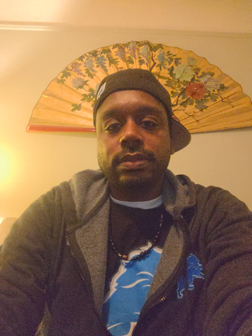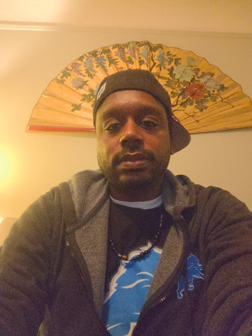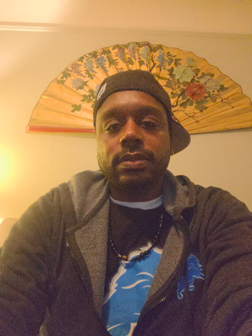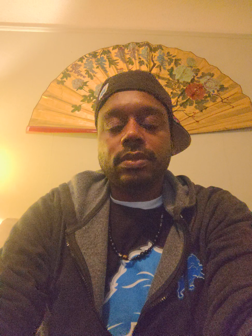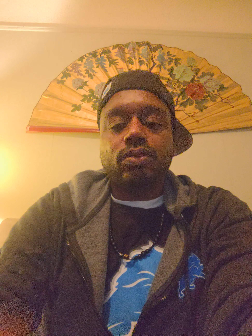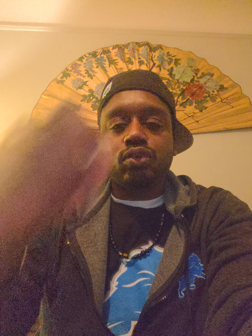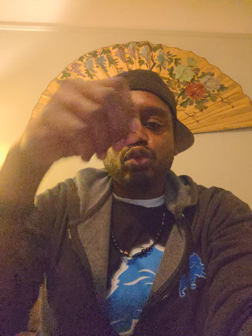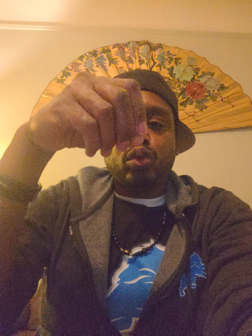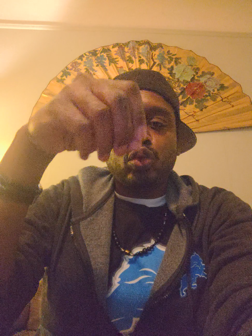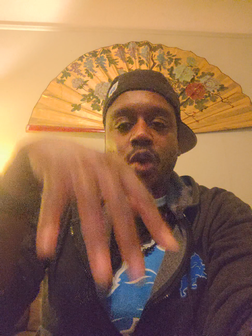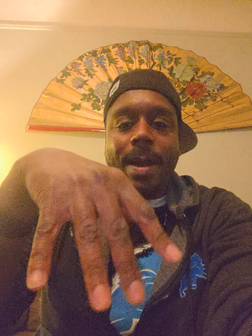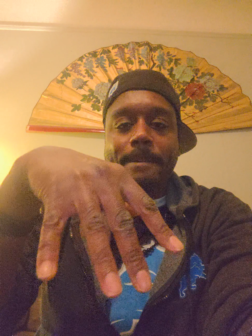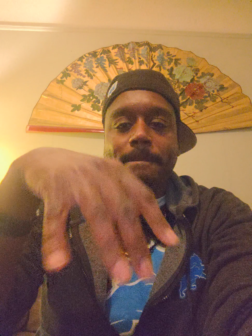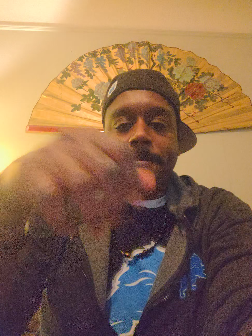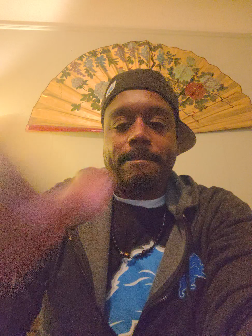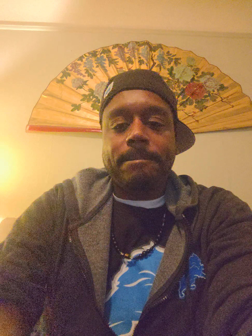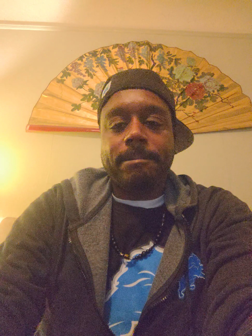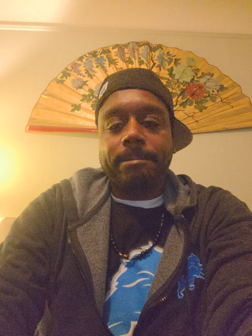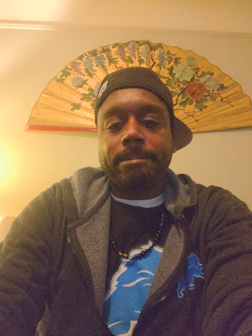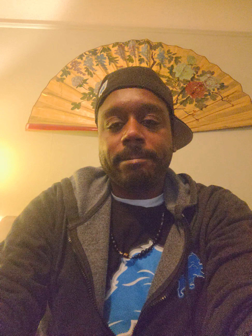drop